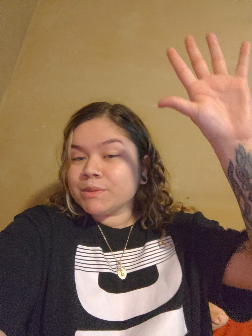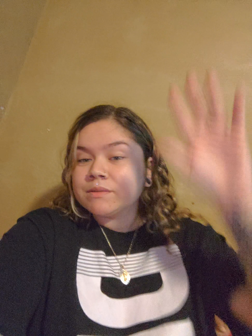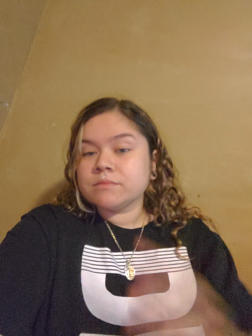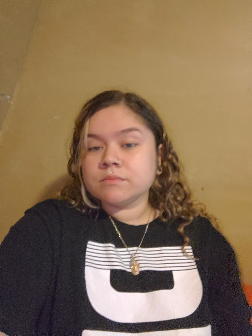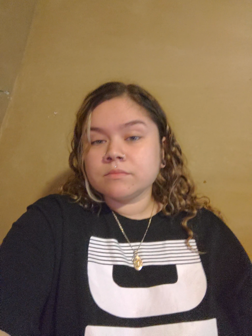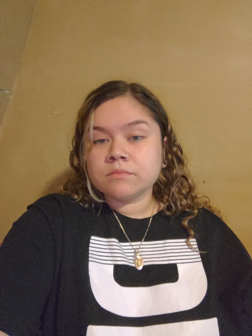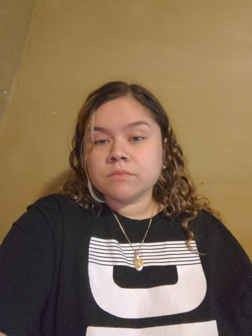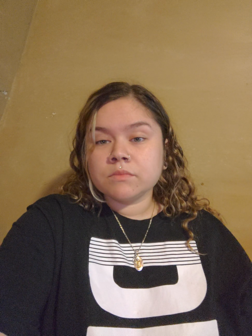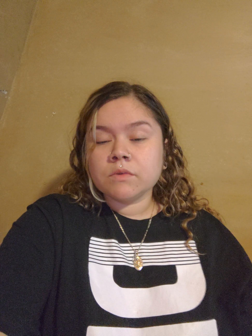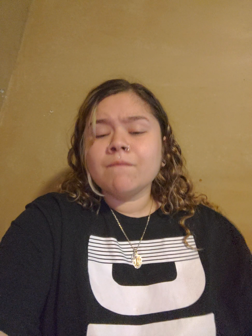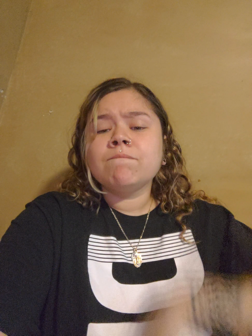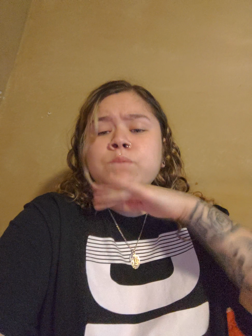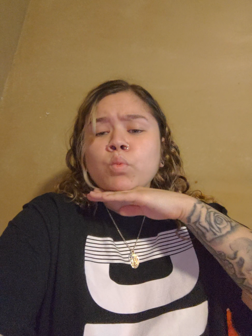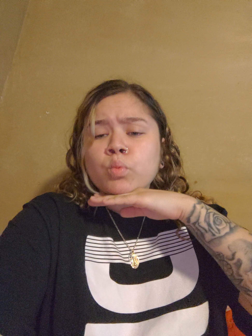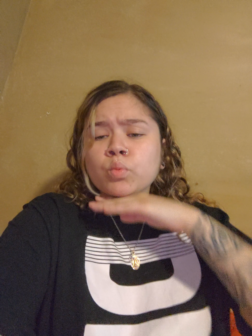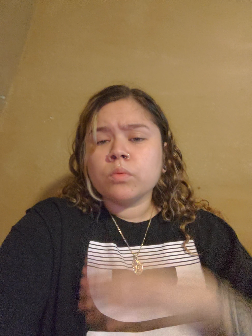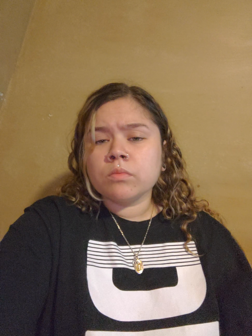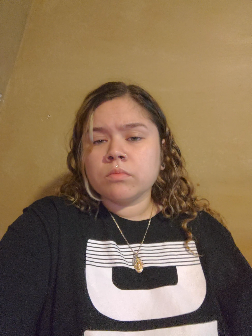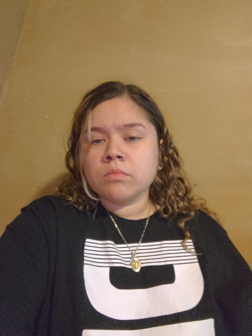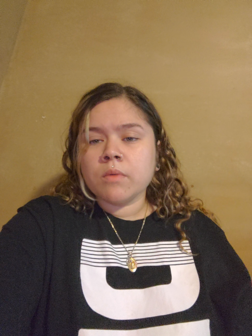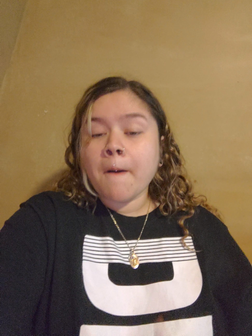full